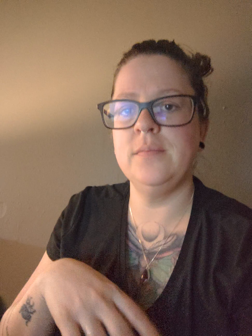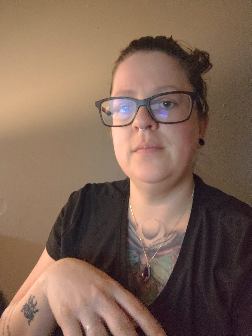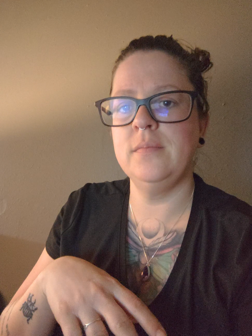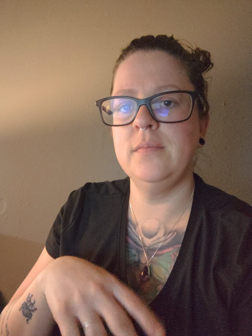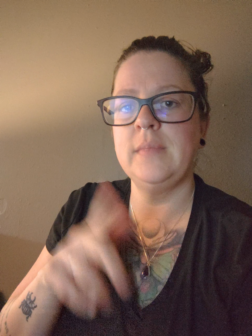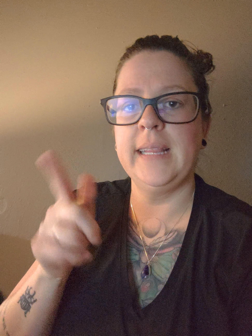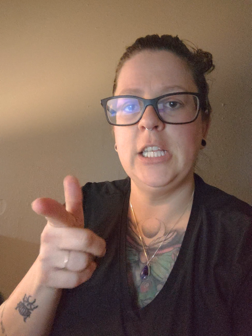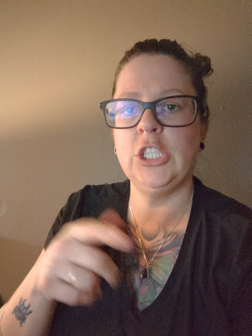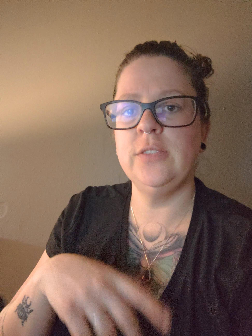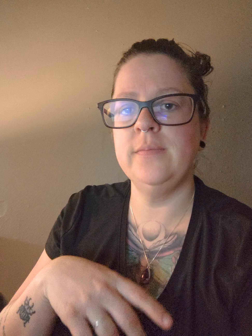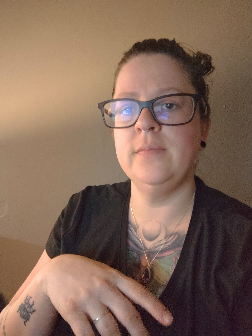later